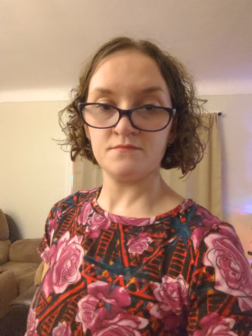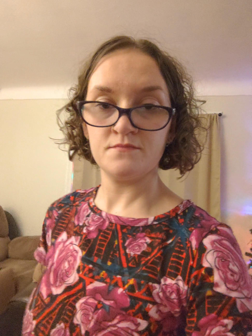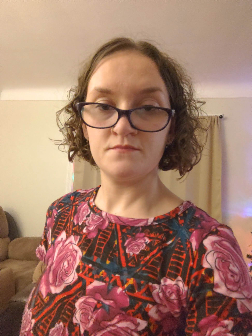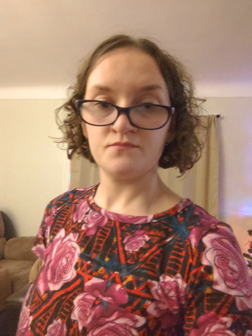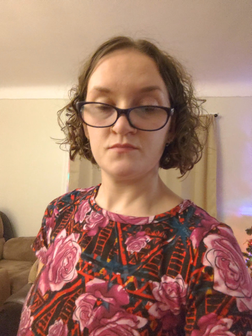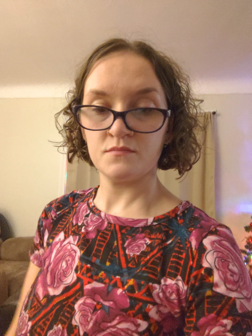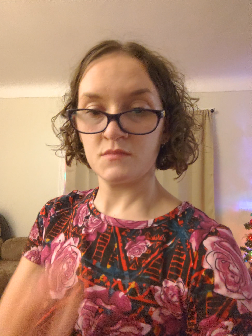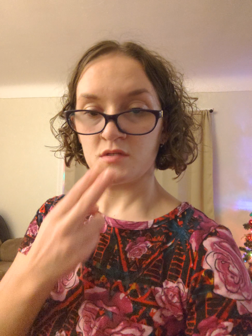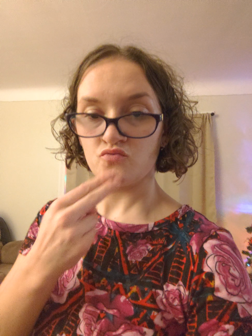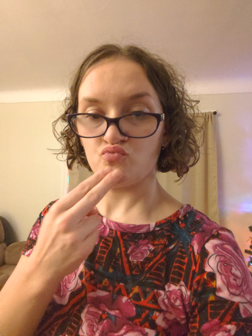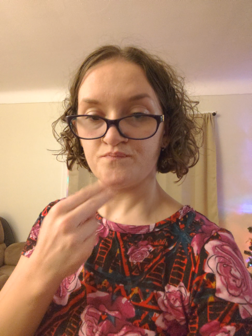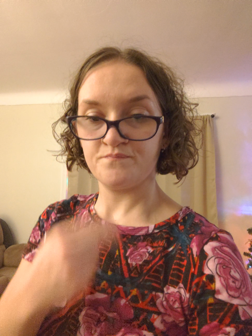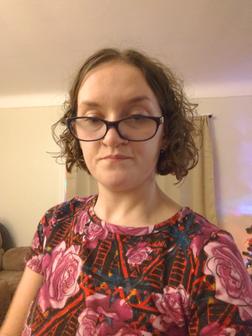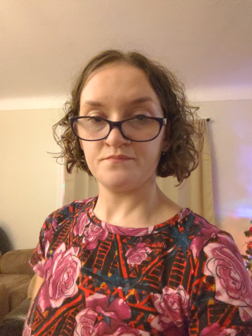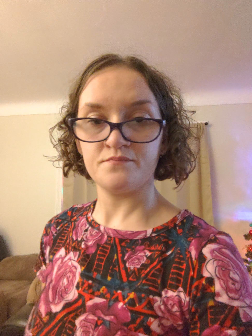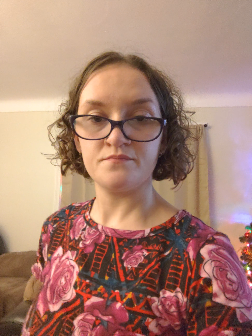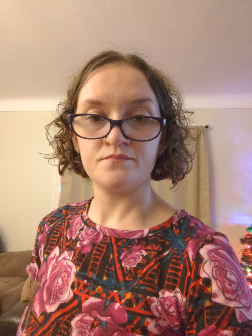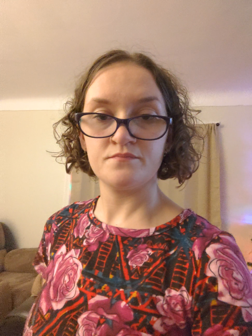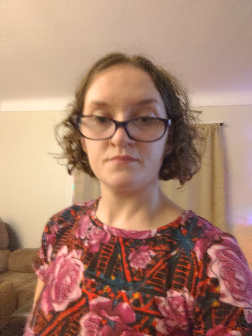cute